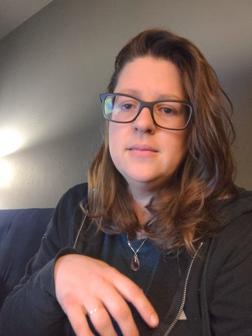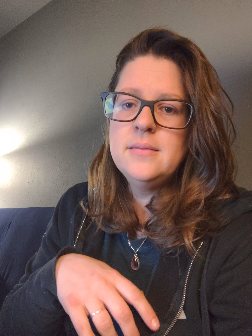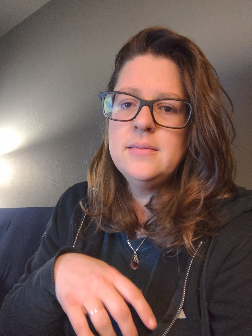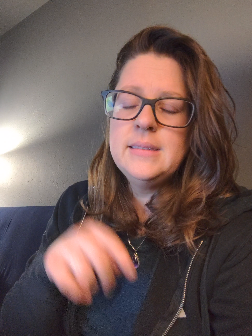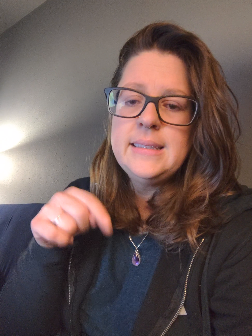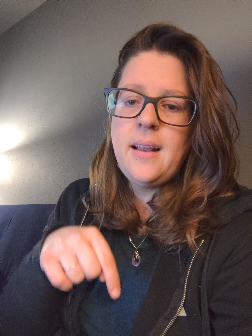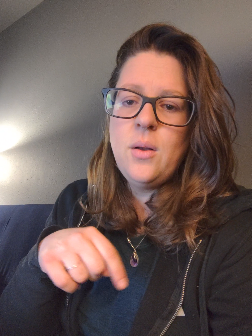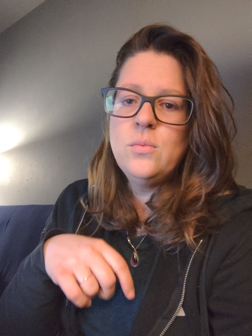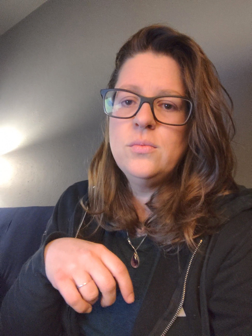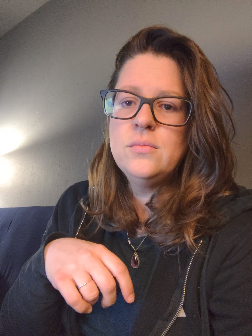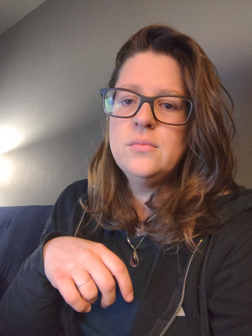down